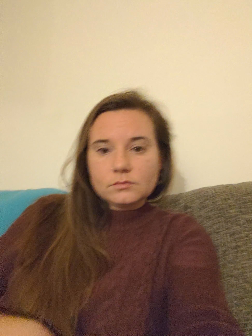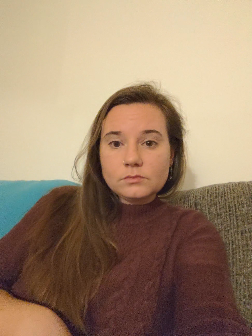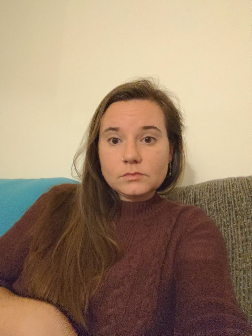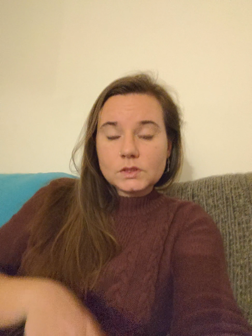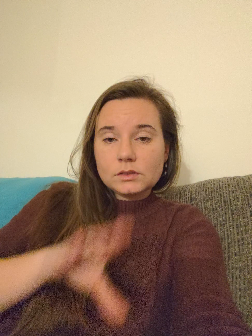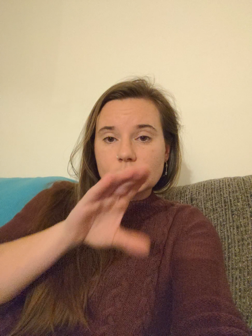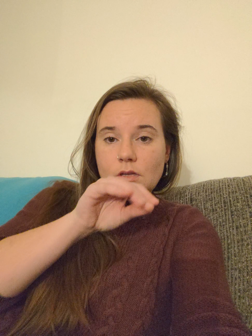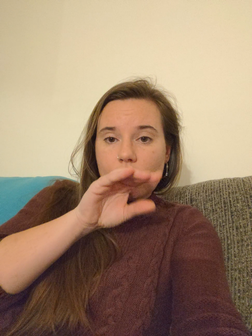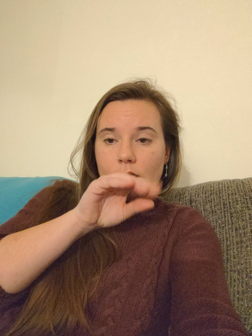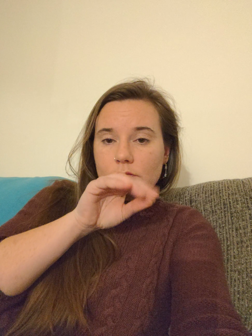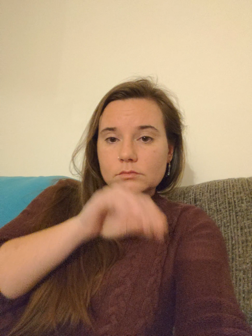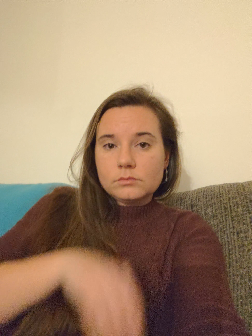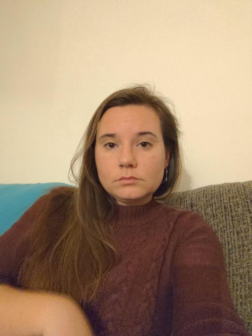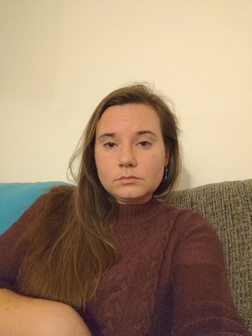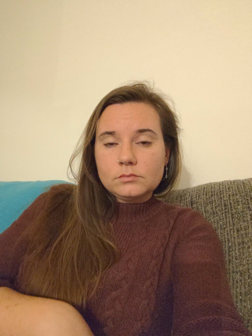duck